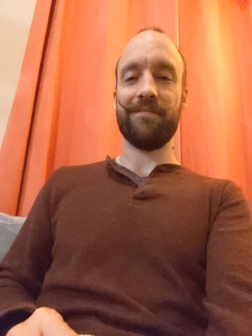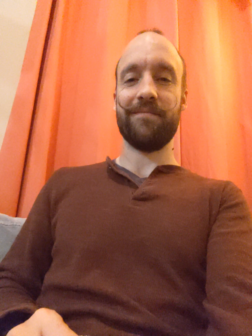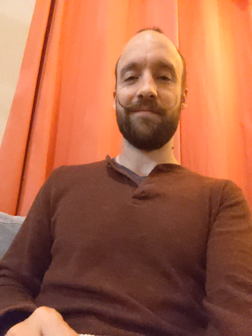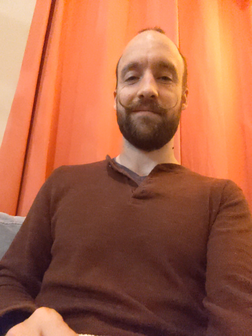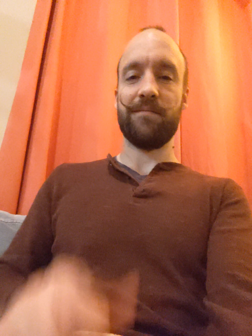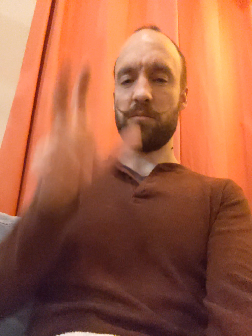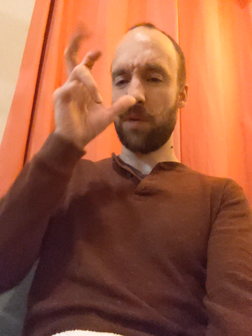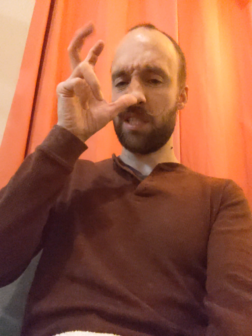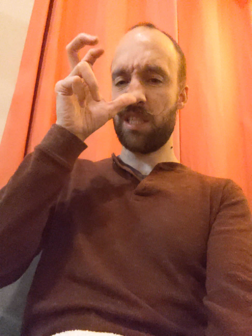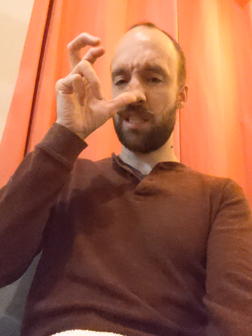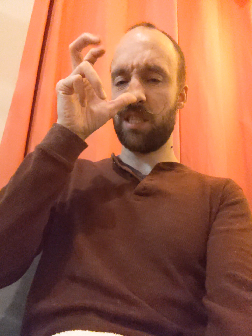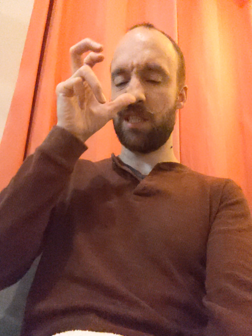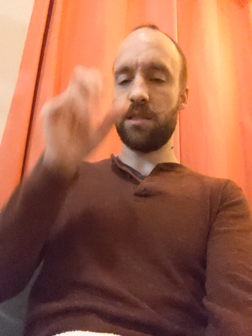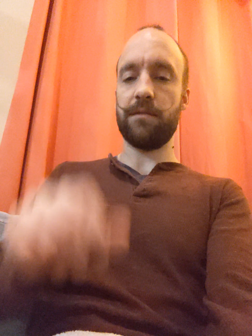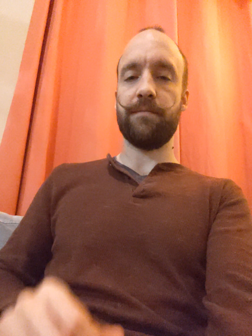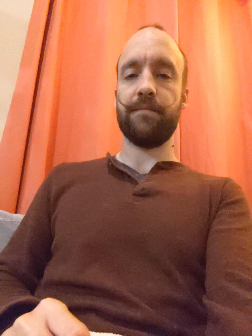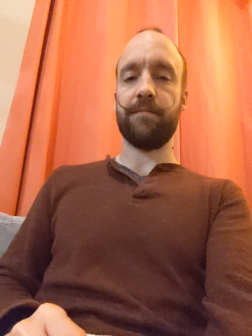bug